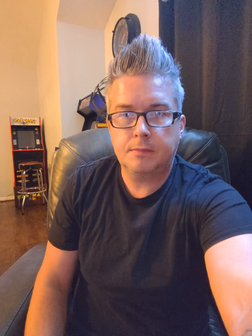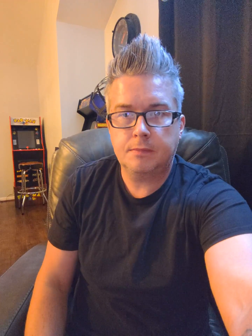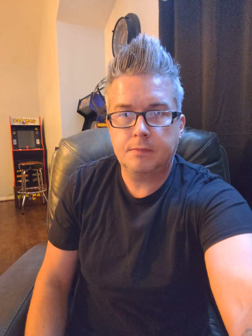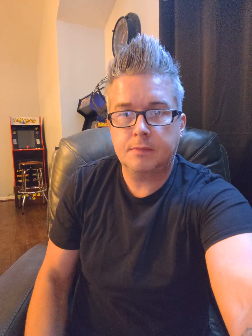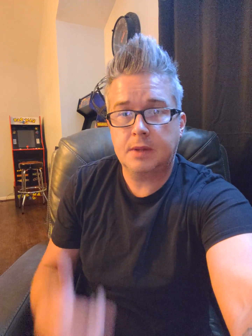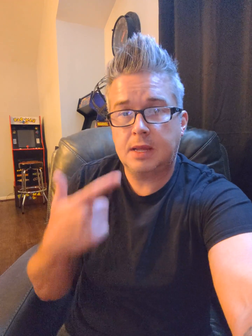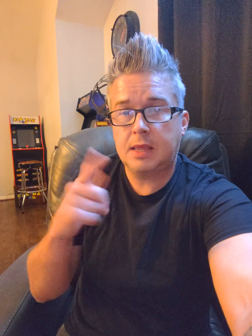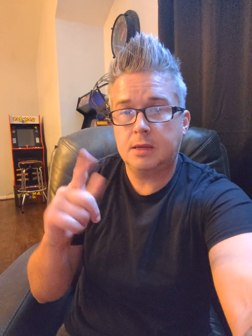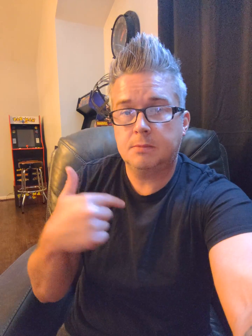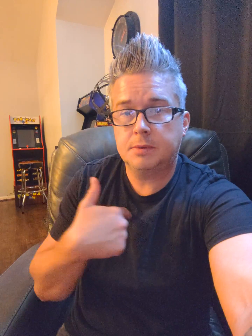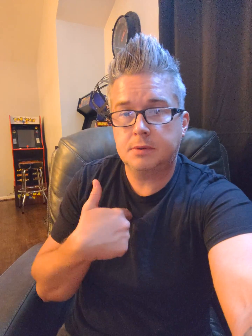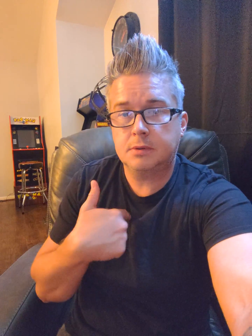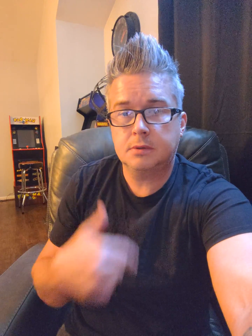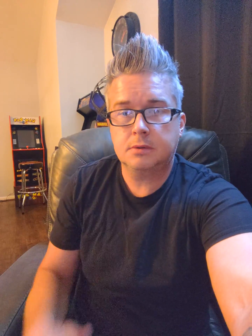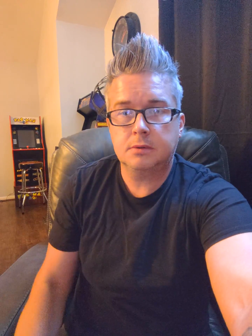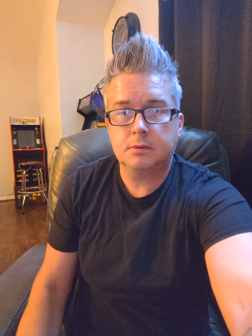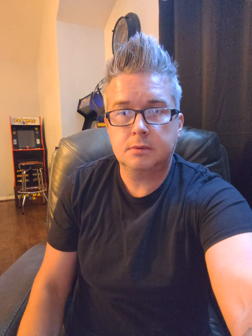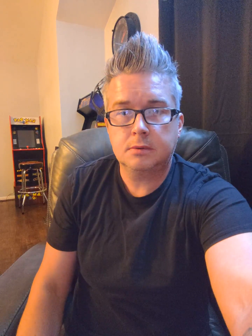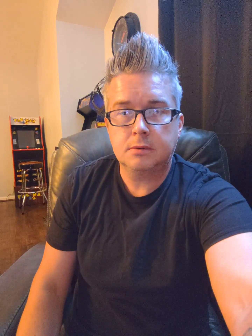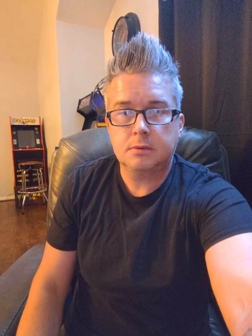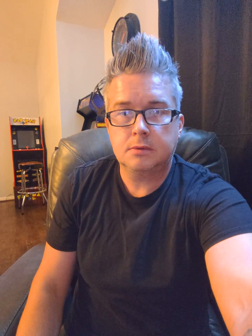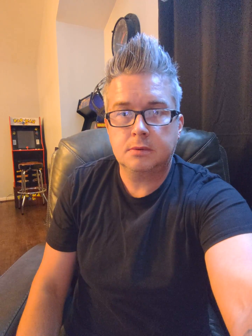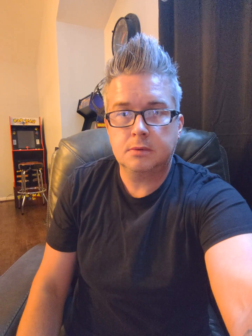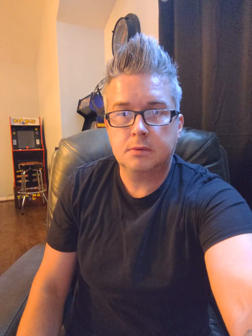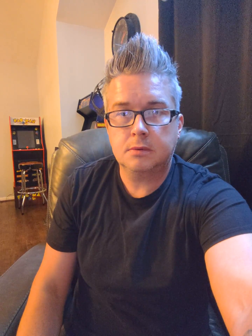let me